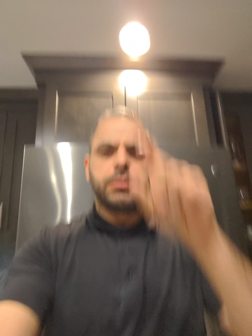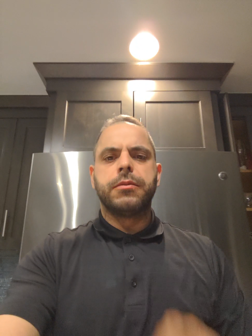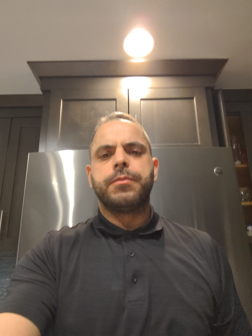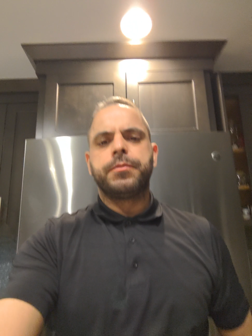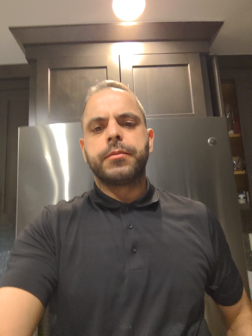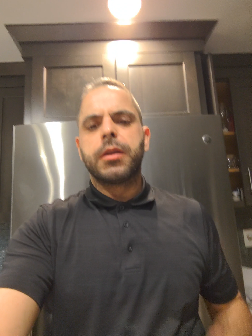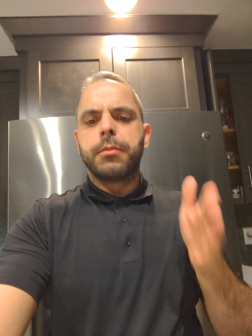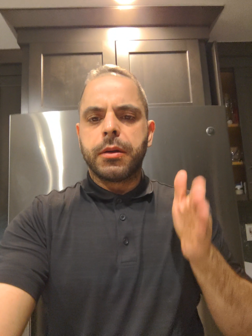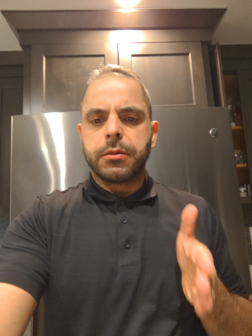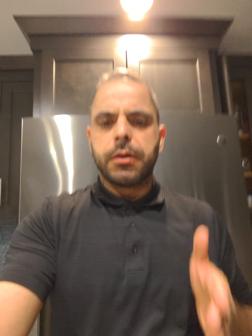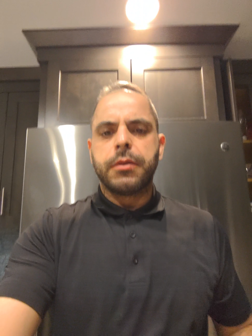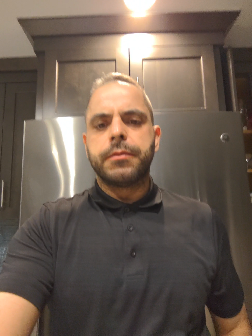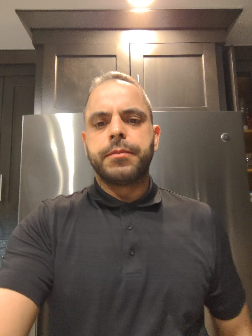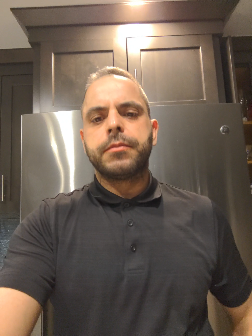beside